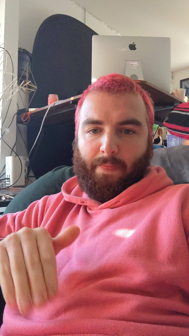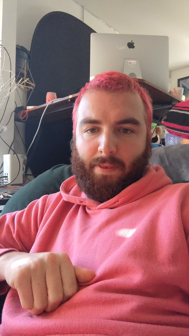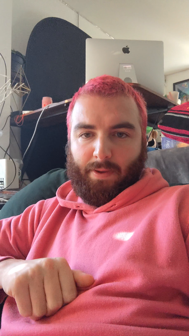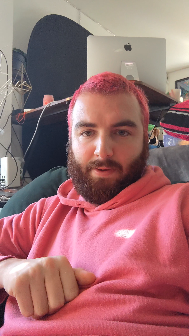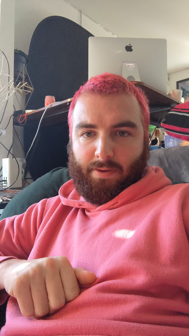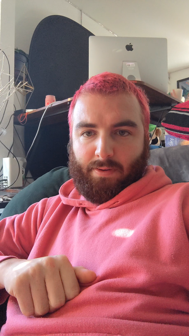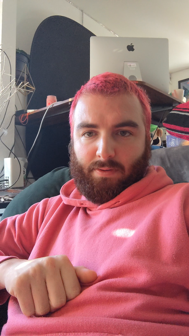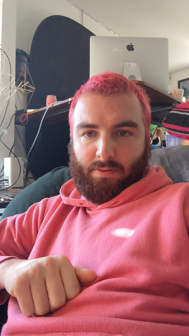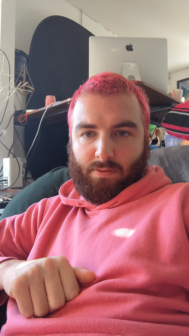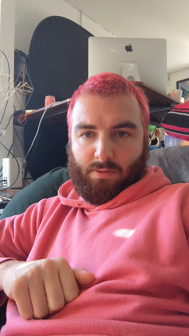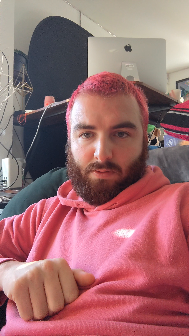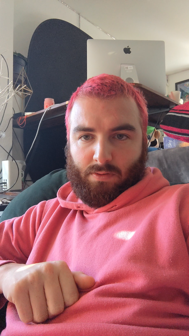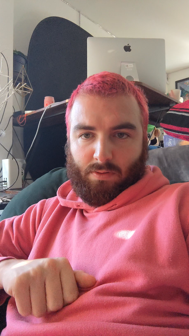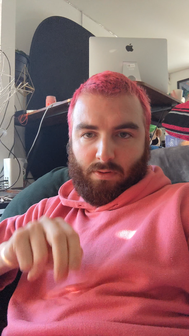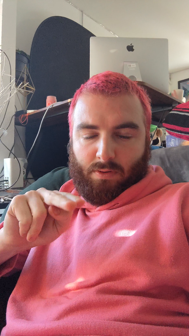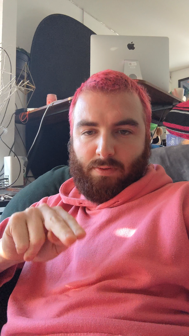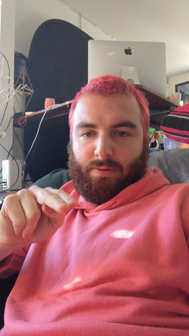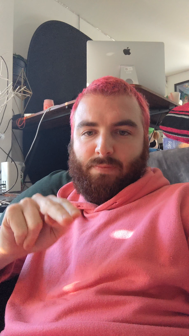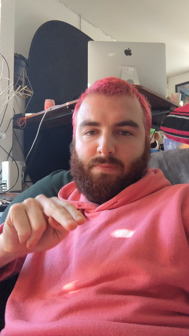nurse